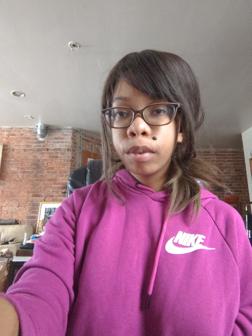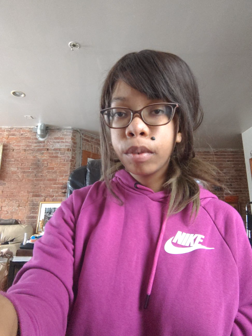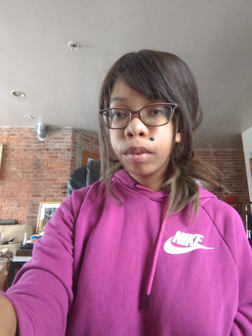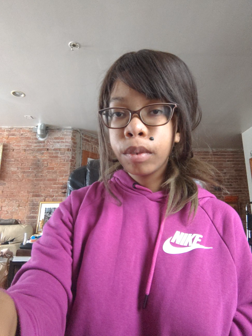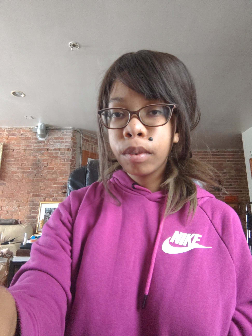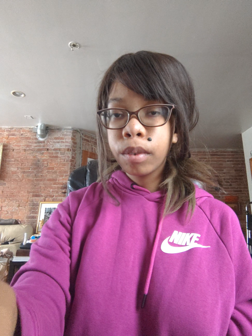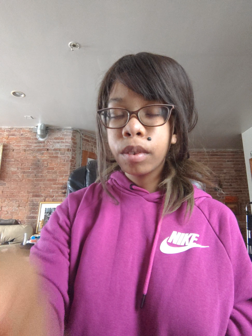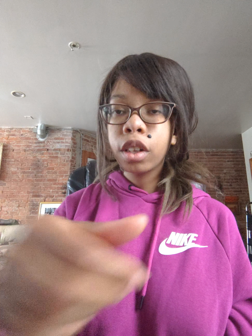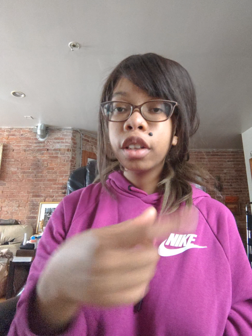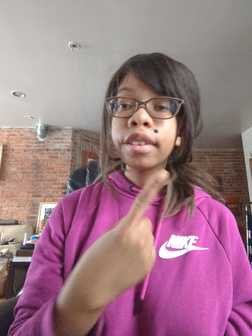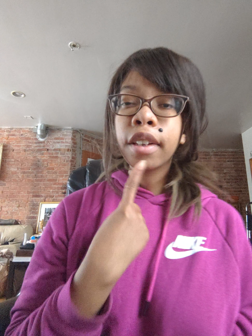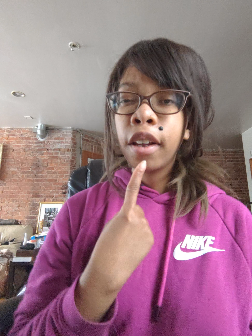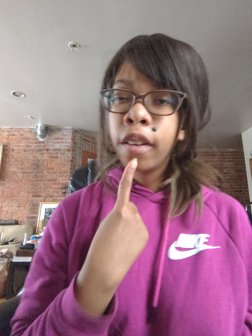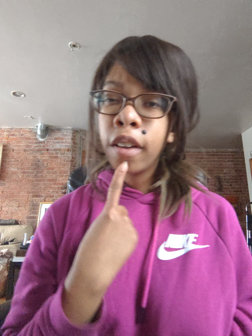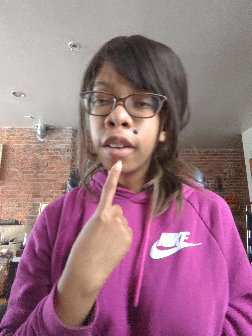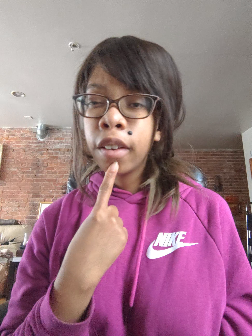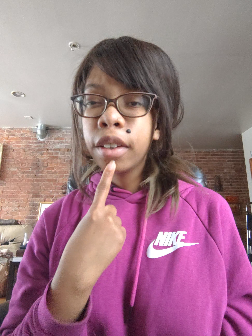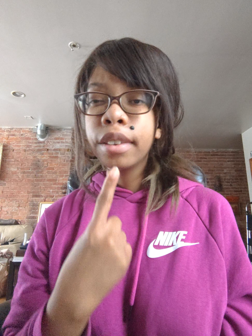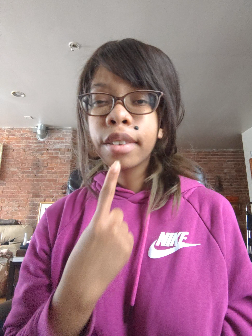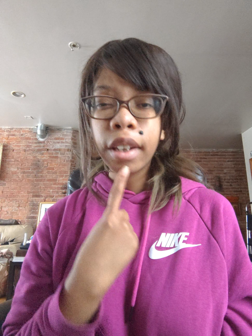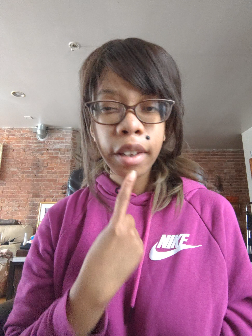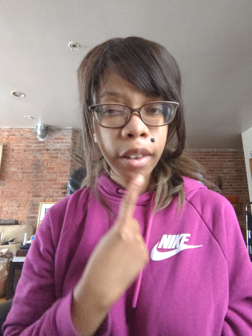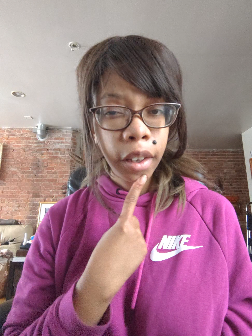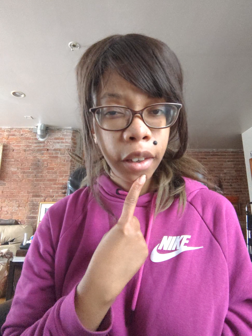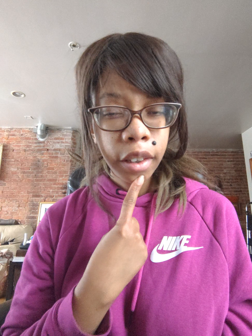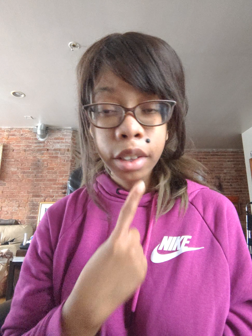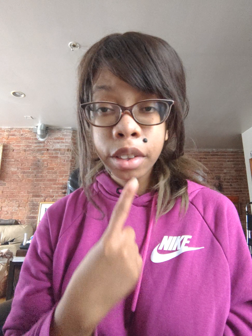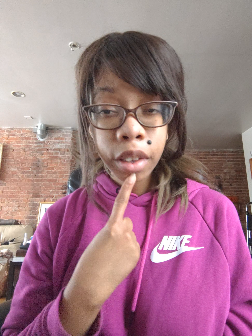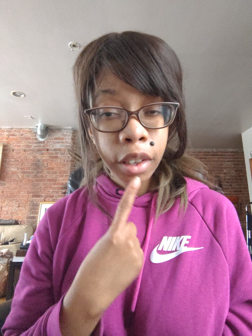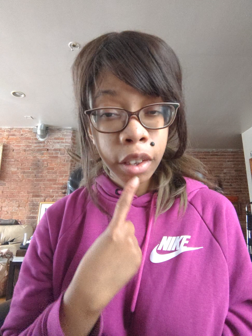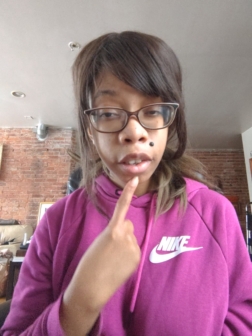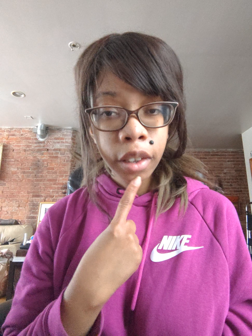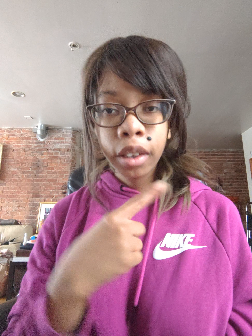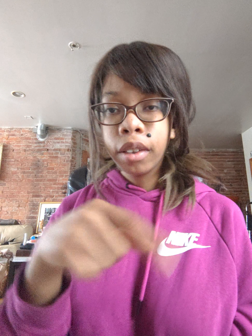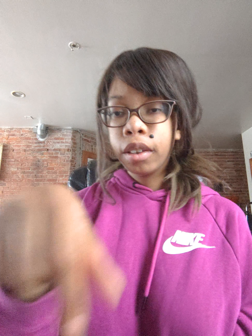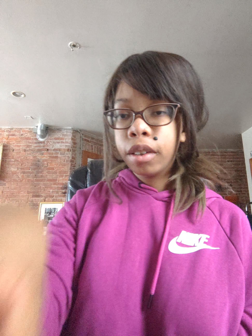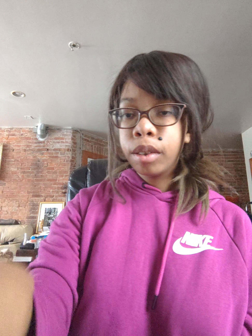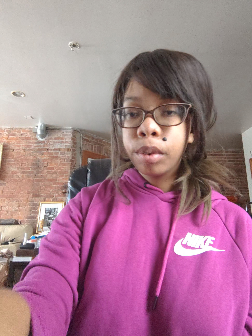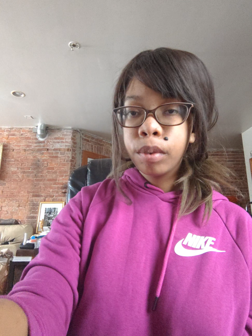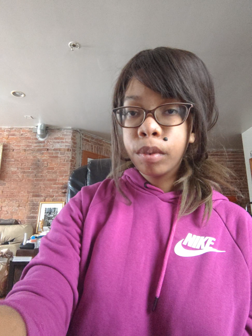say